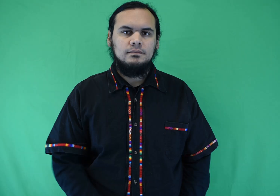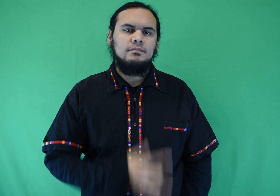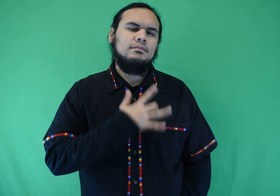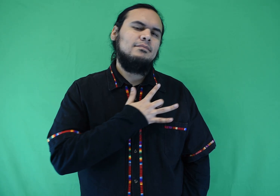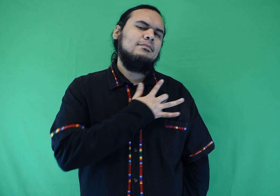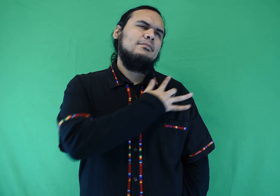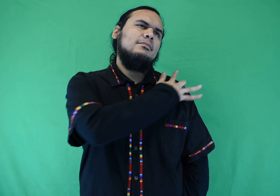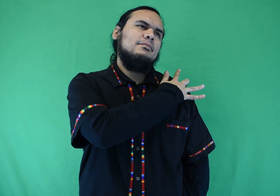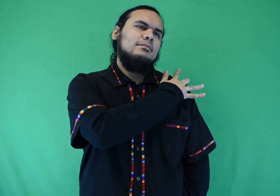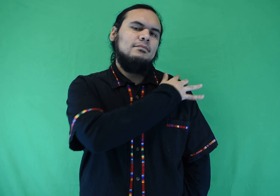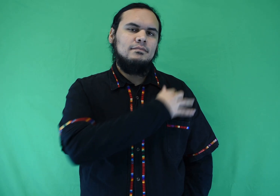sentir